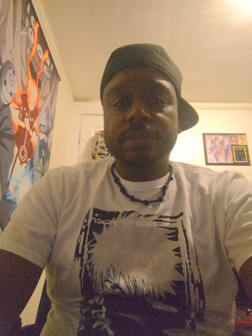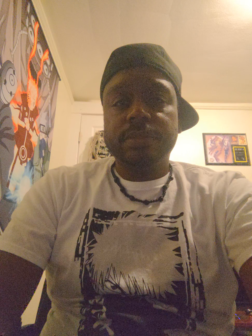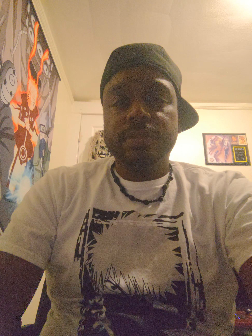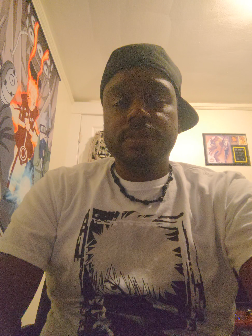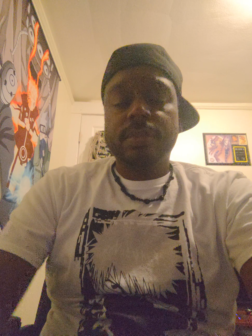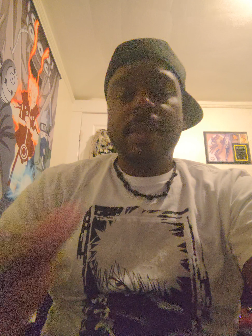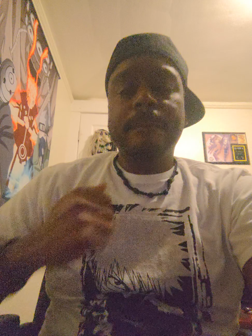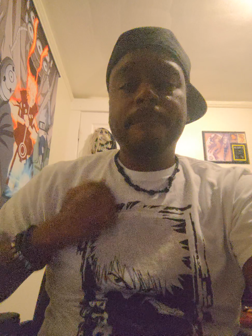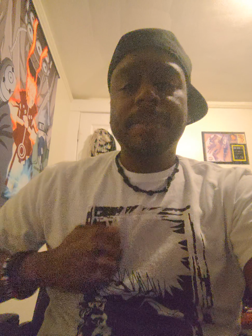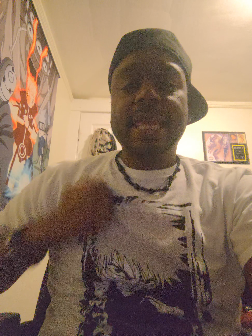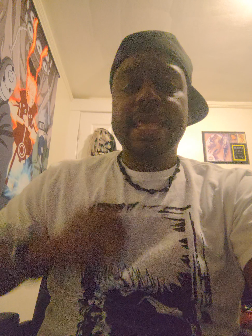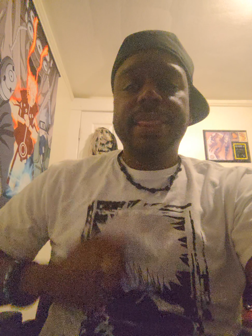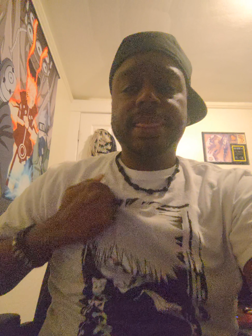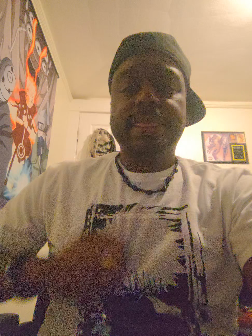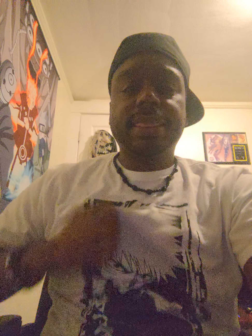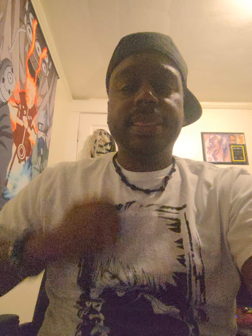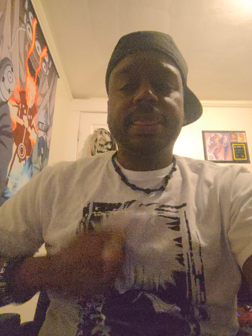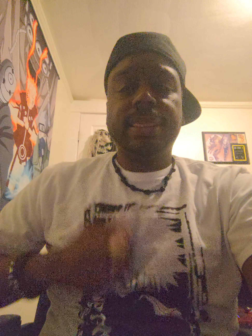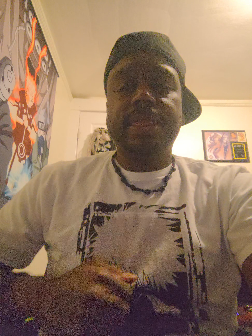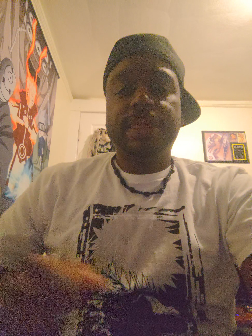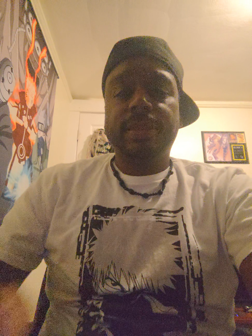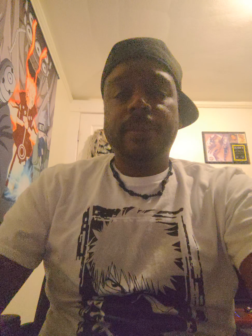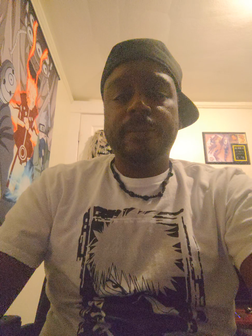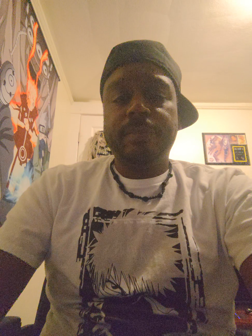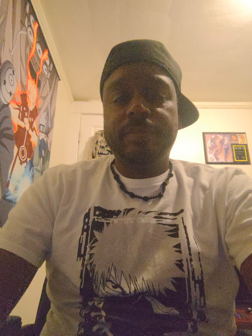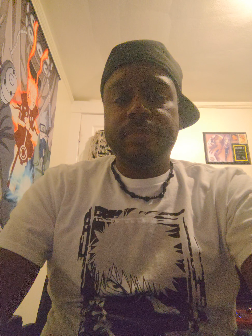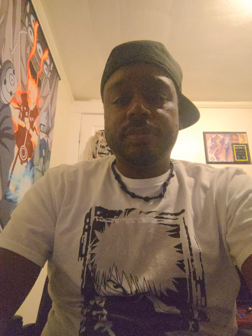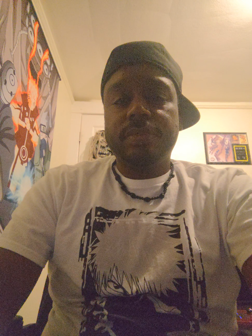bath